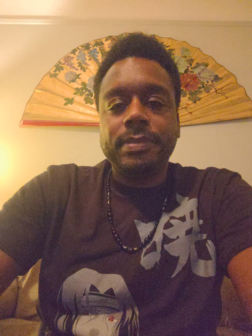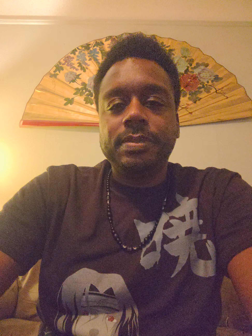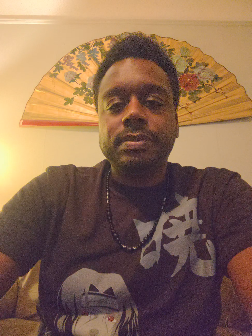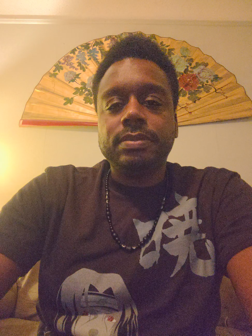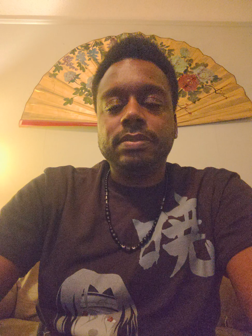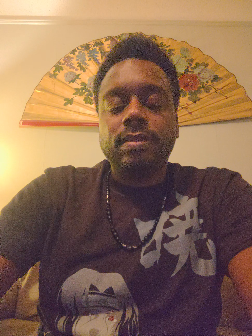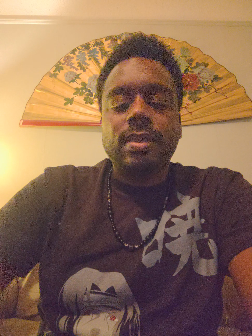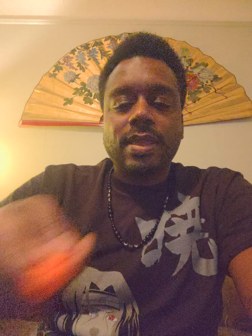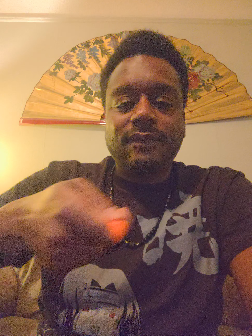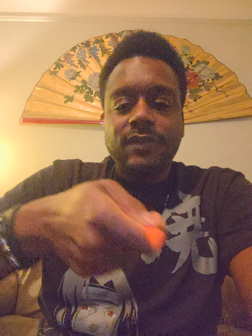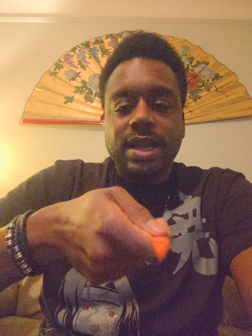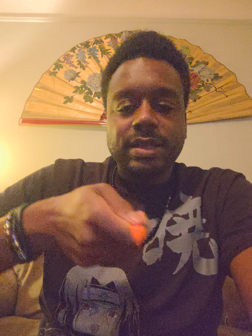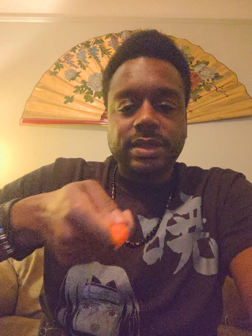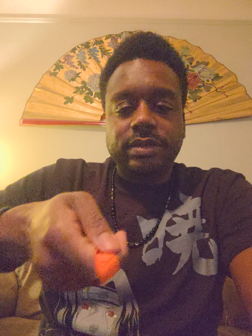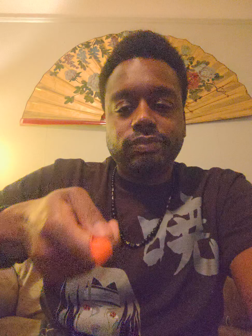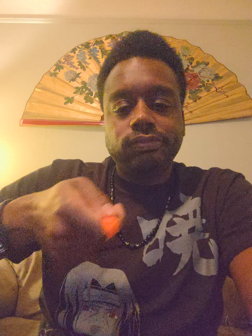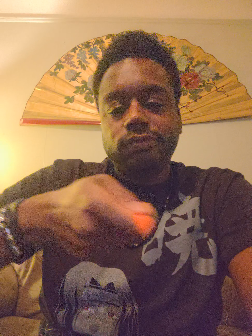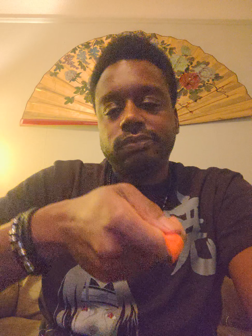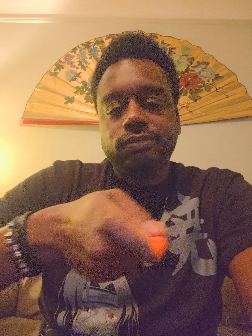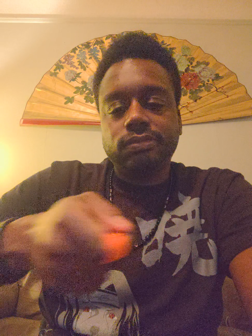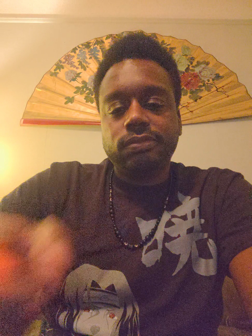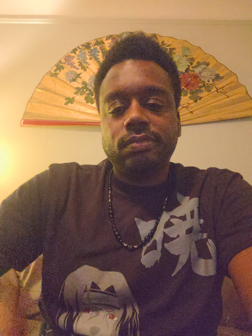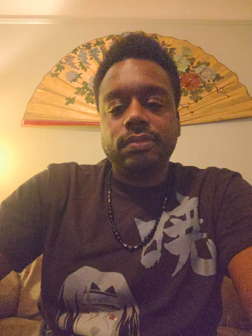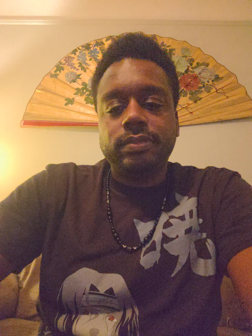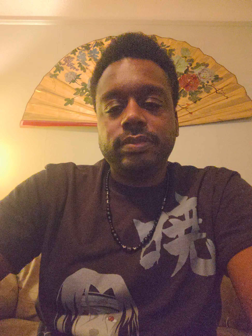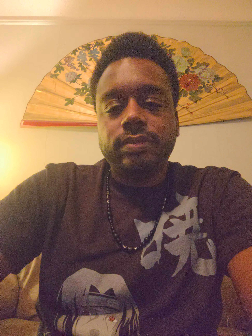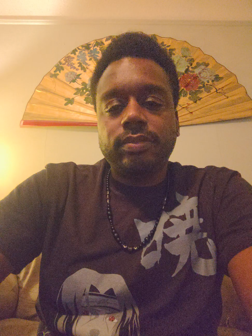vacuum